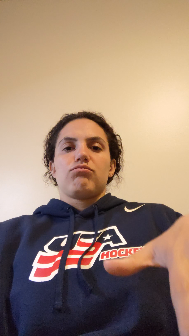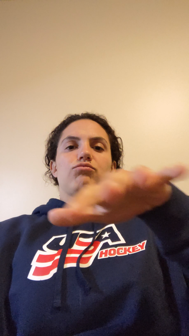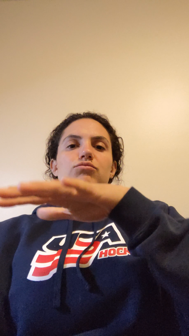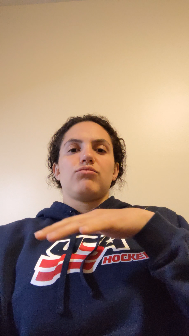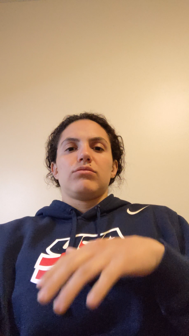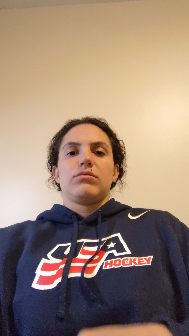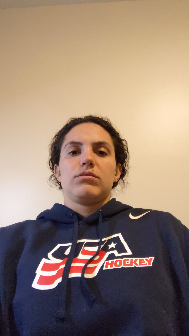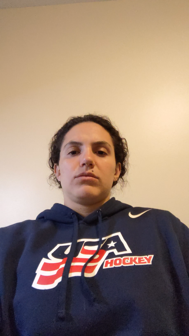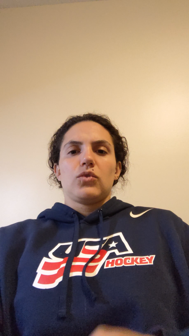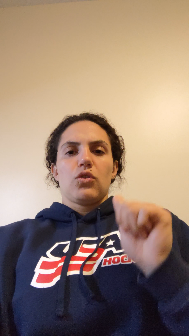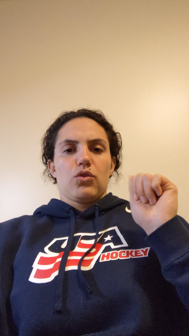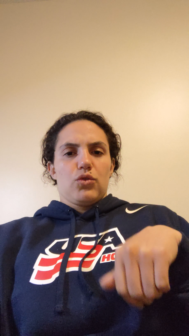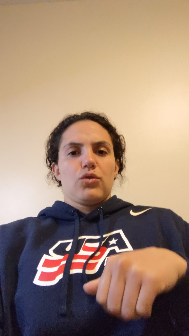could